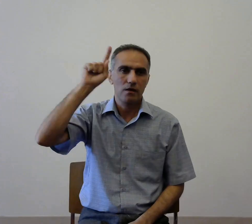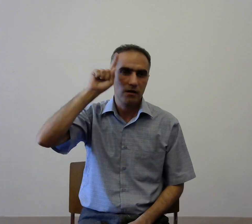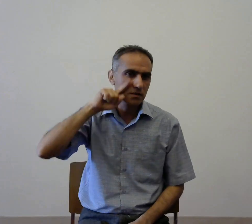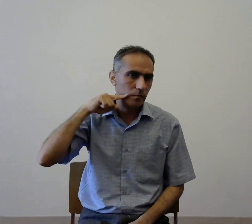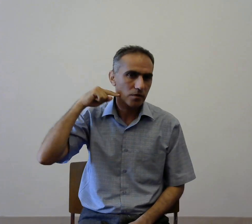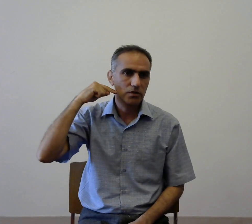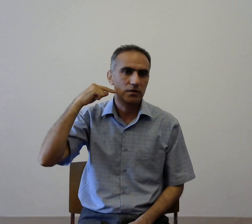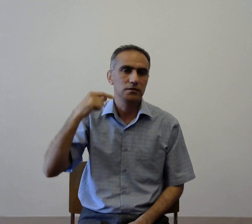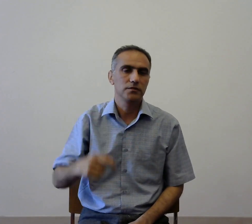azərbaycan